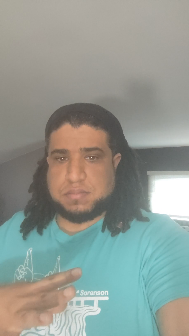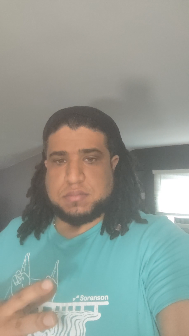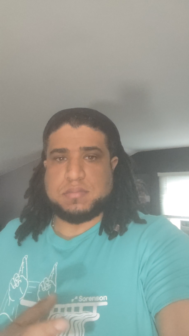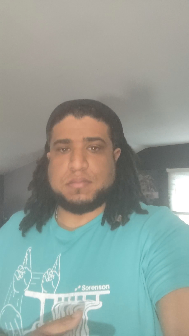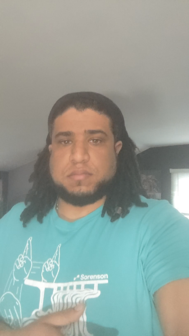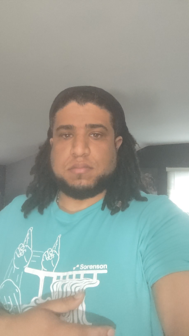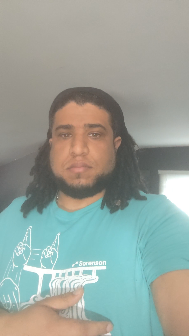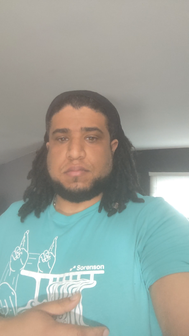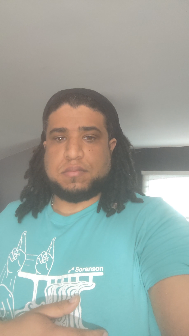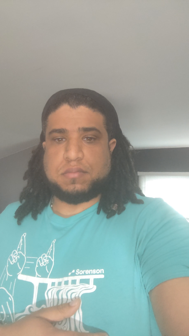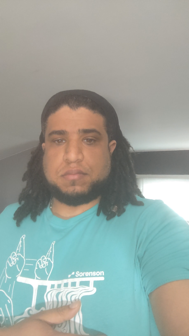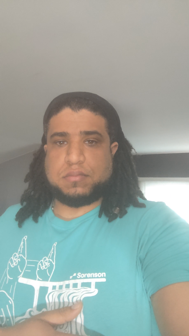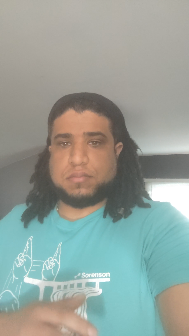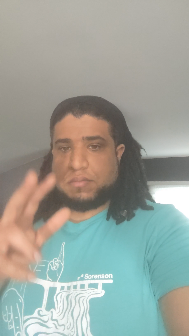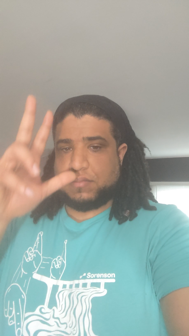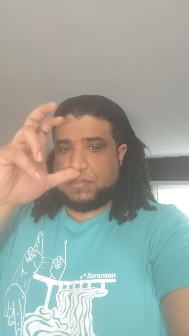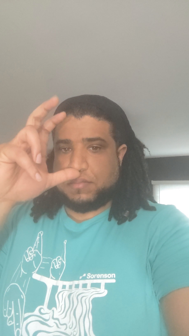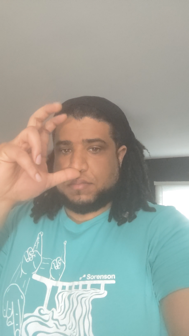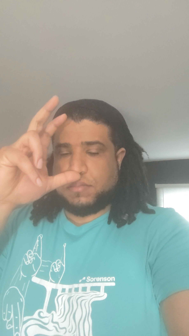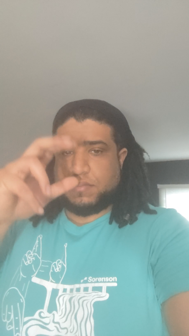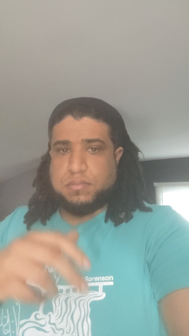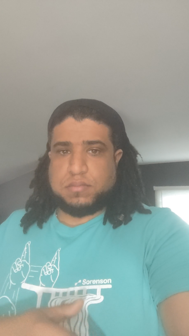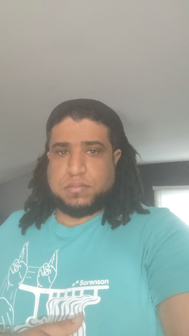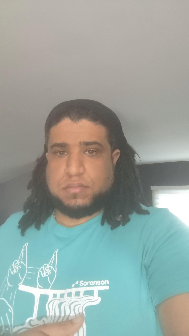ant